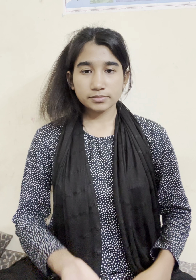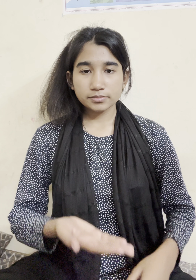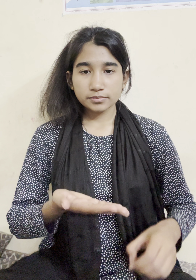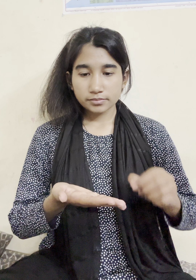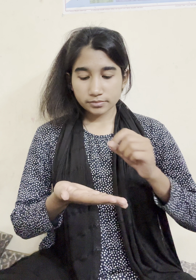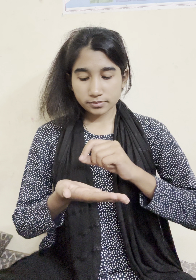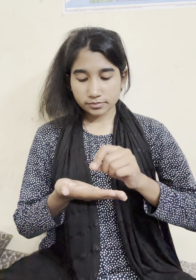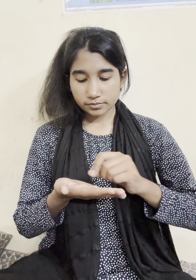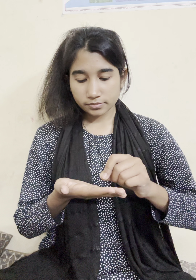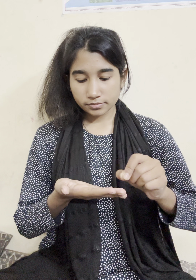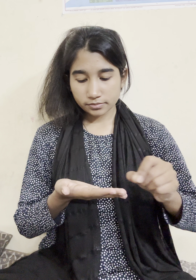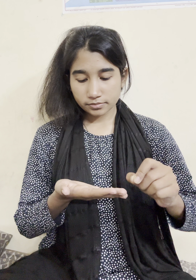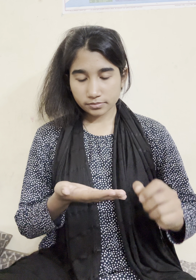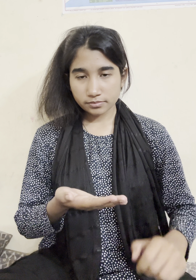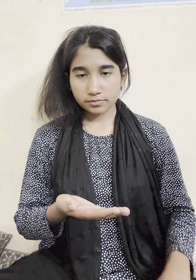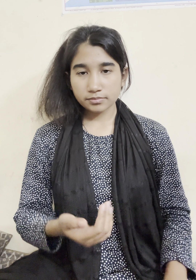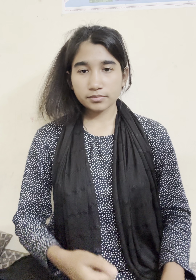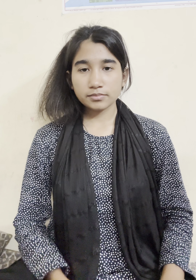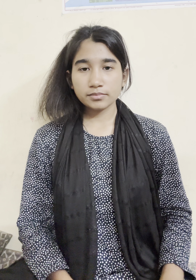লেখা